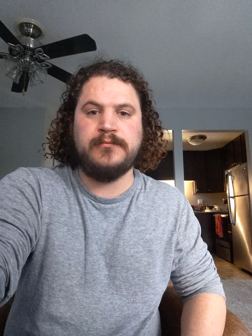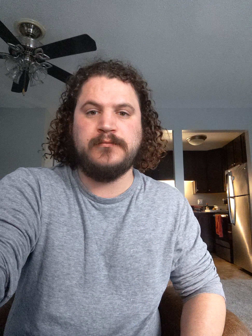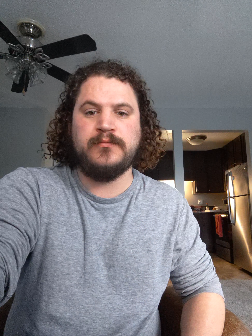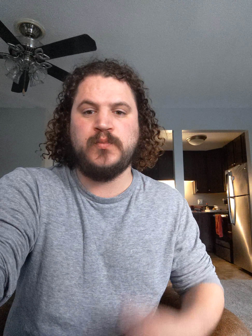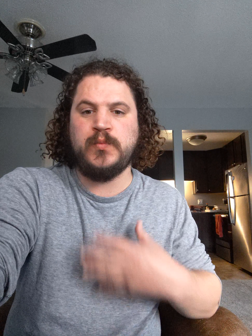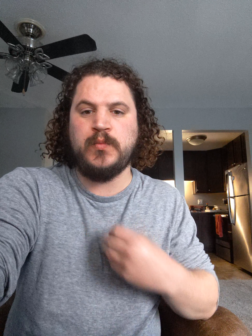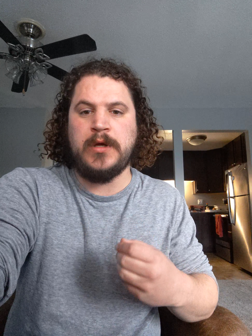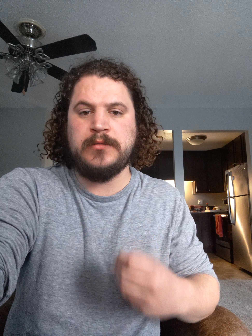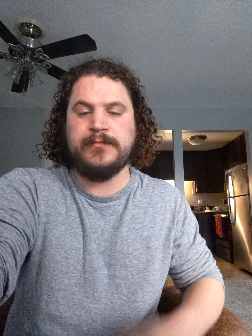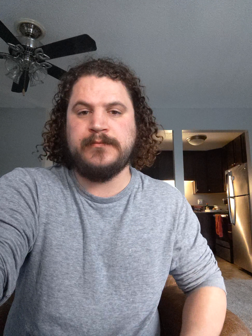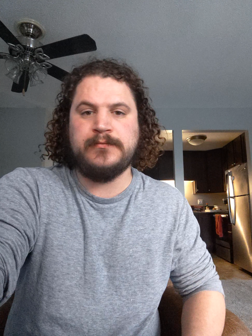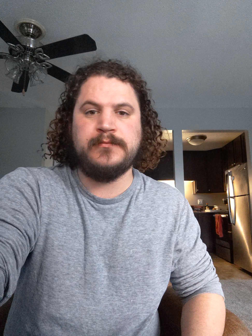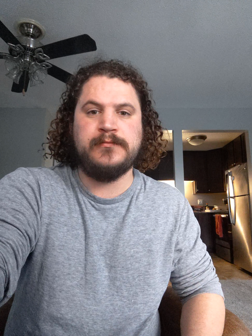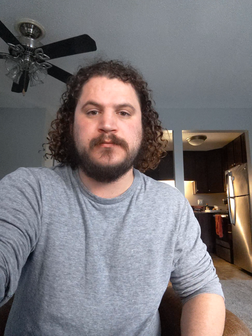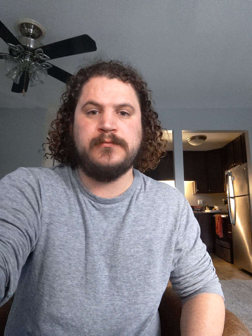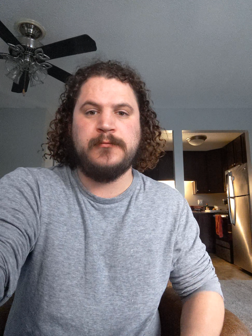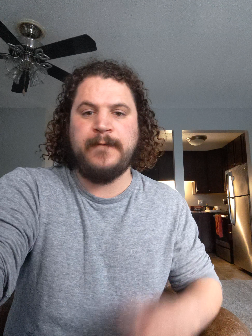white